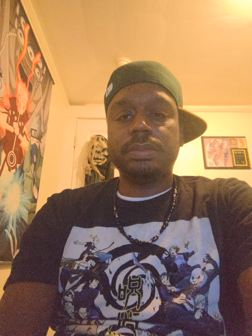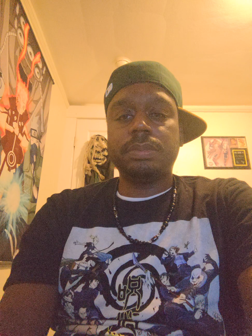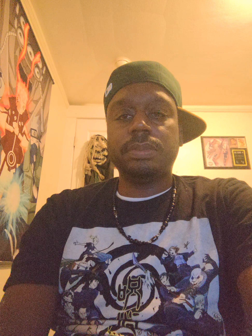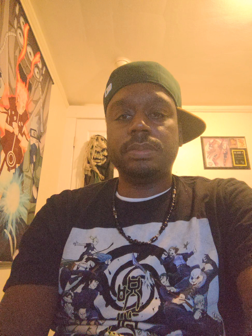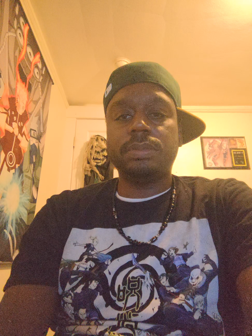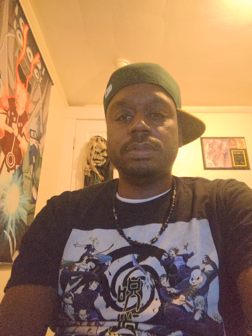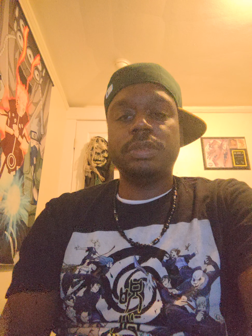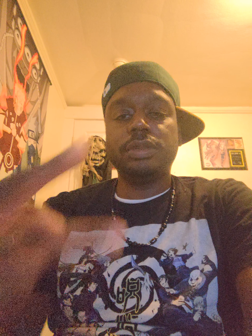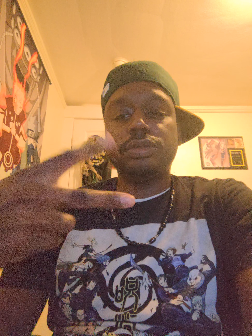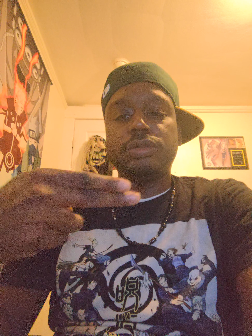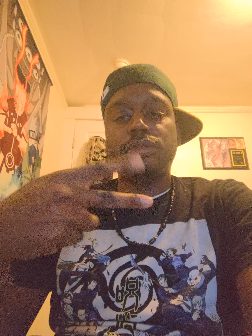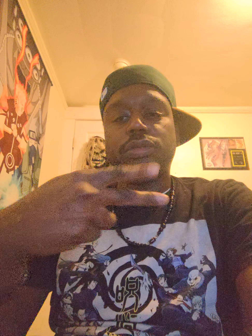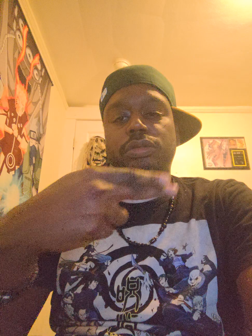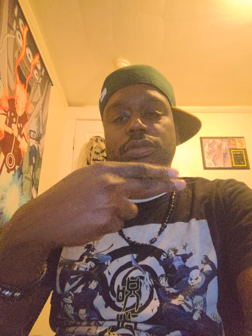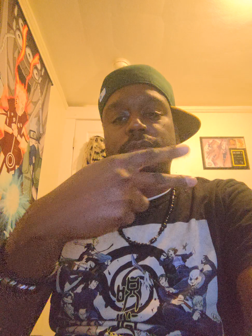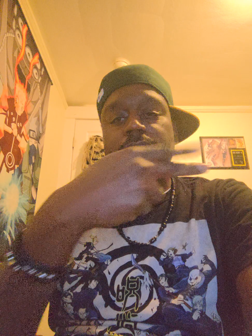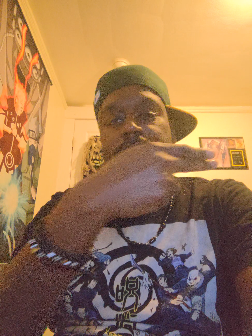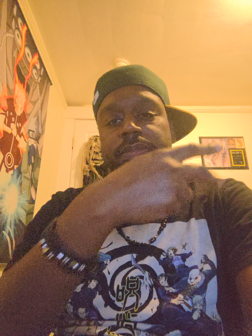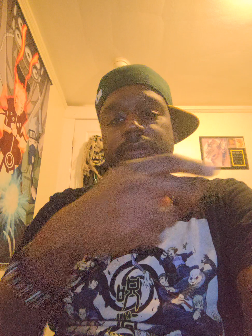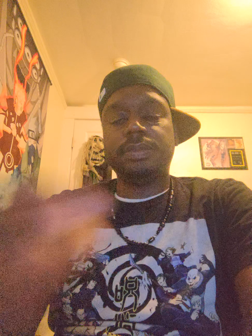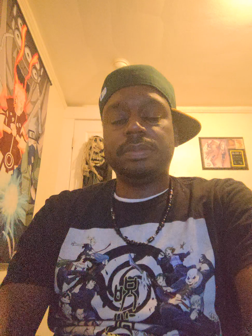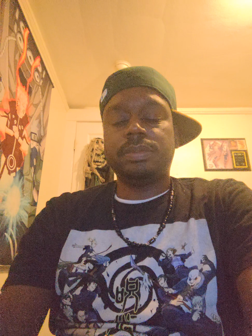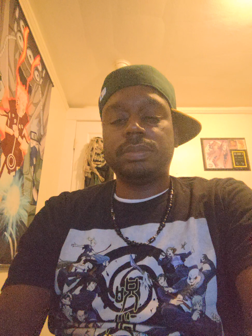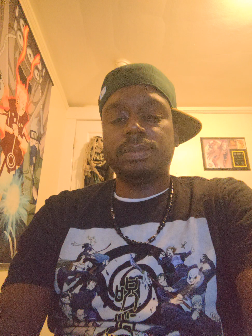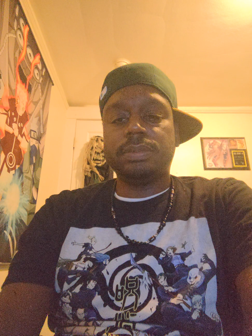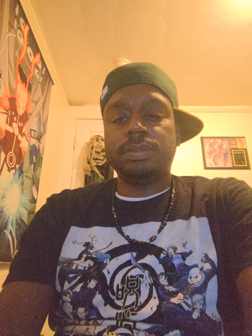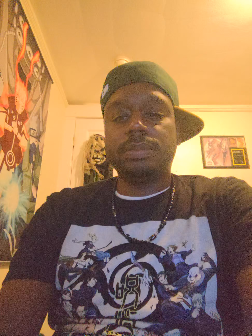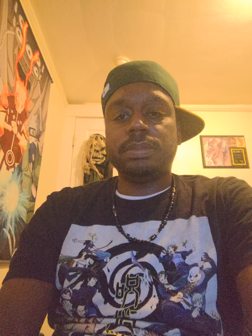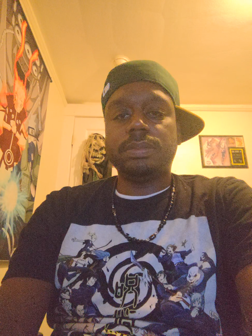scissors